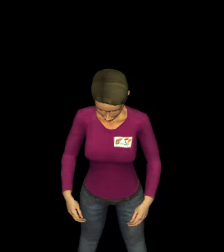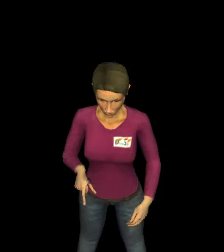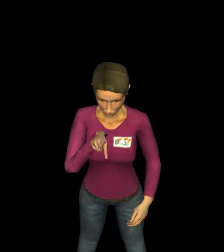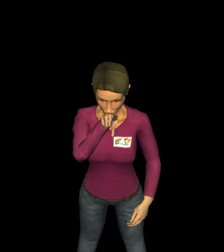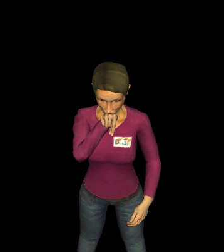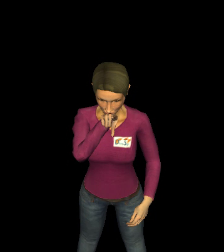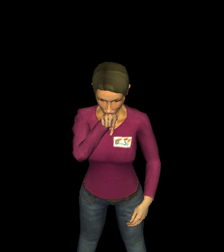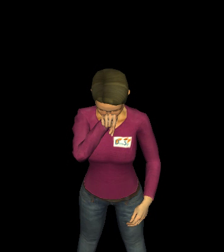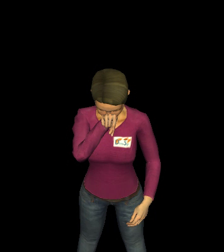عصفور